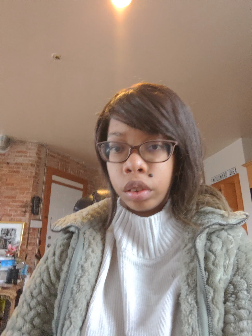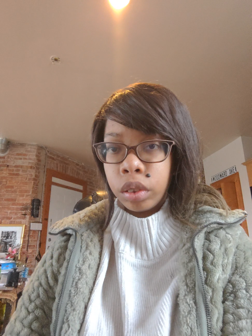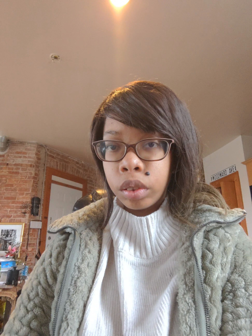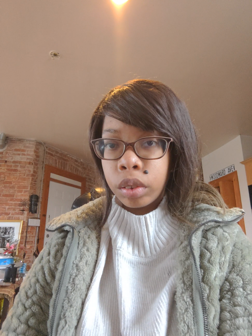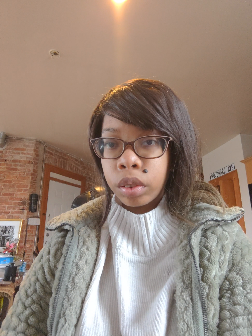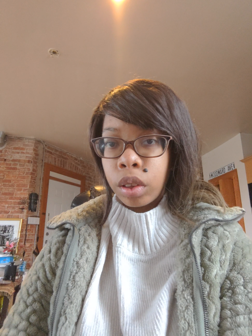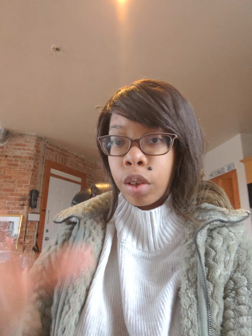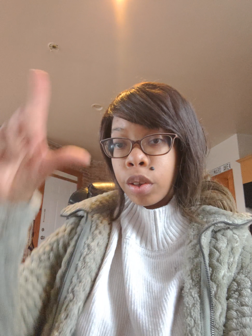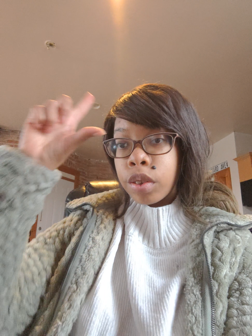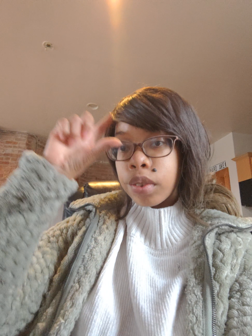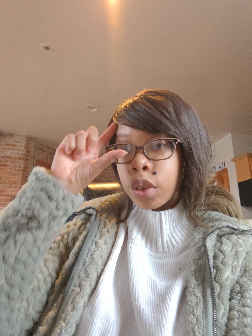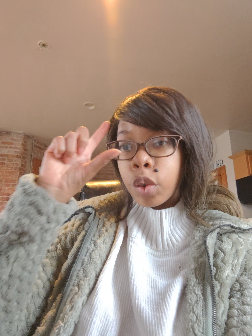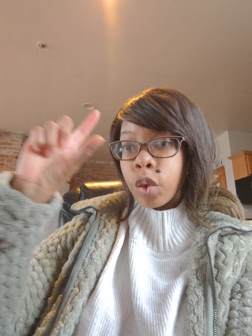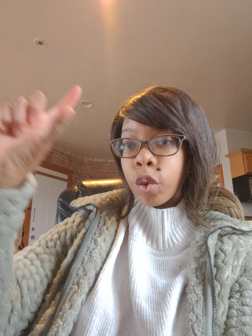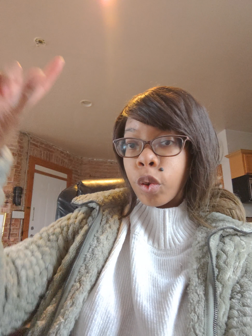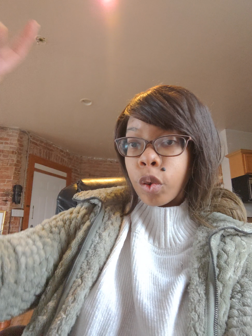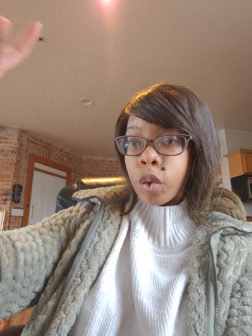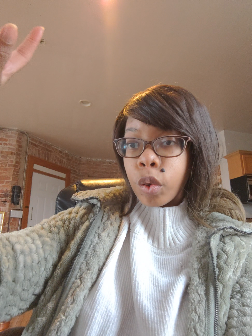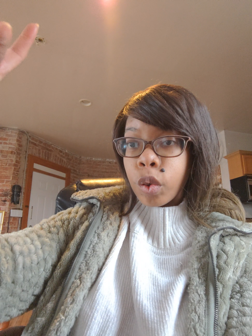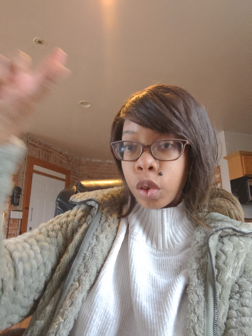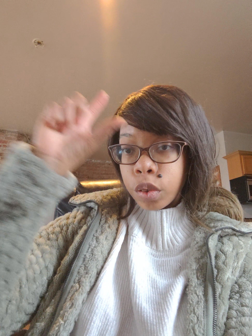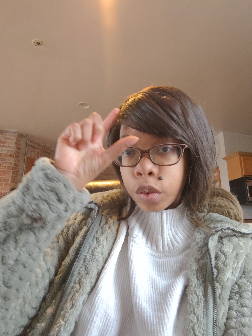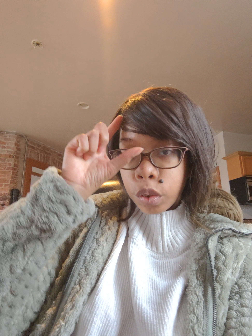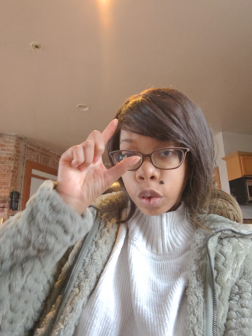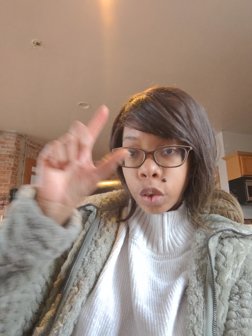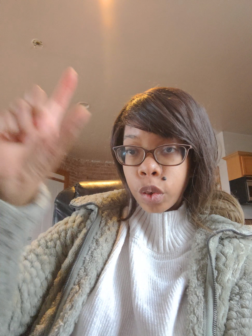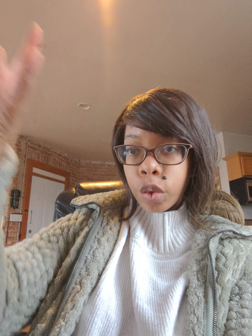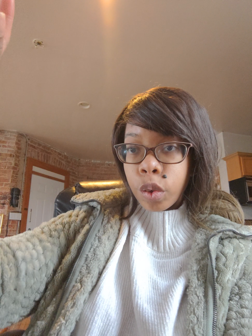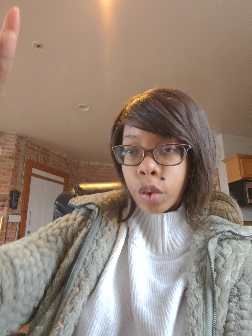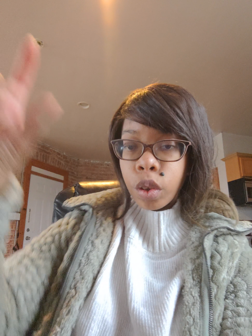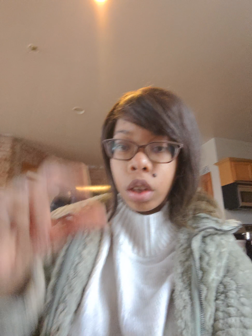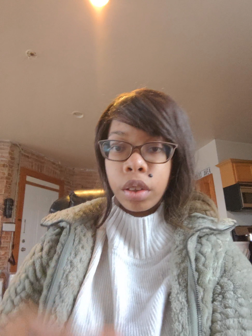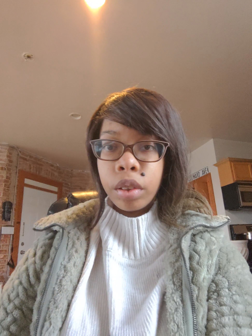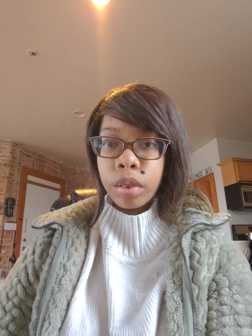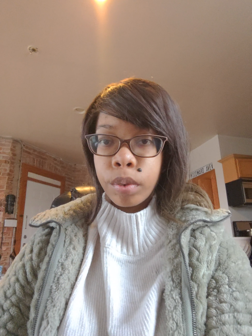moon